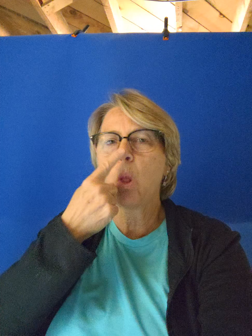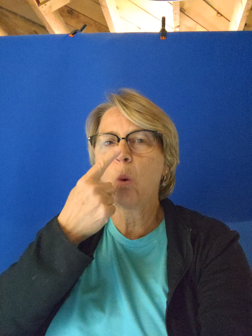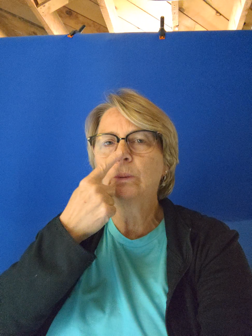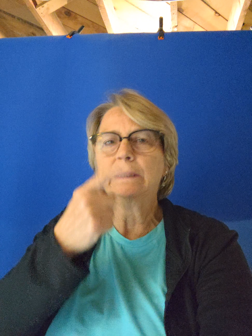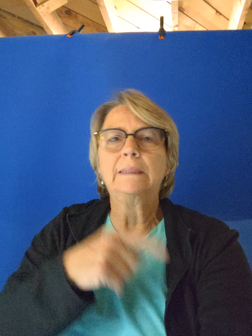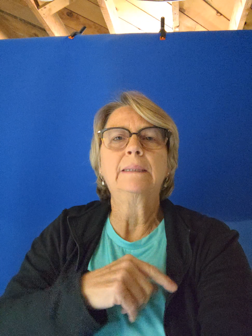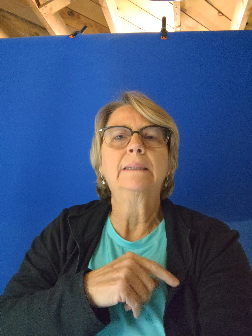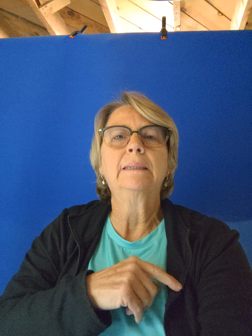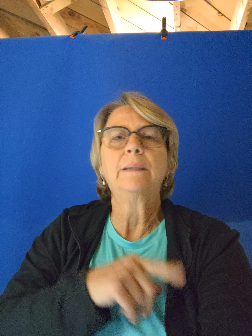nose